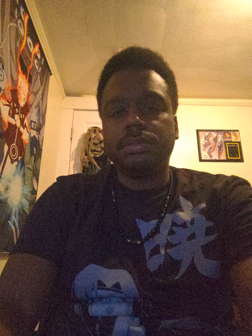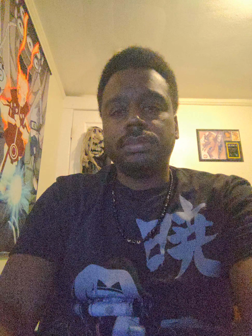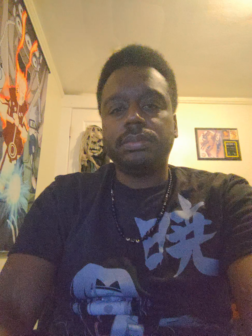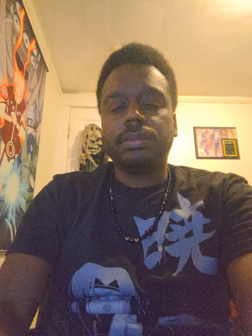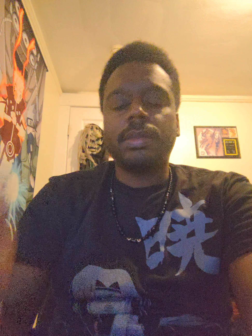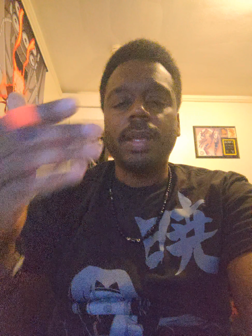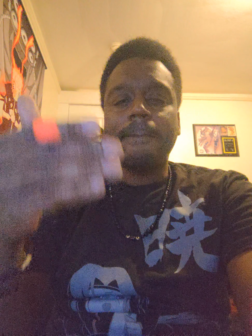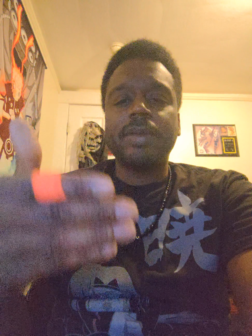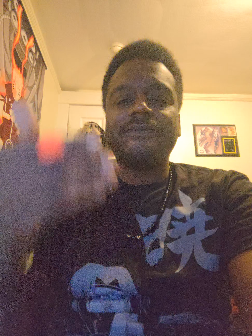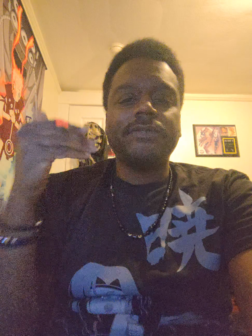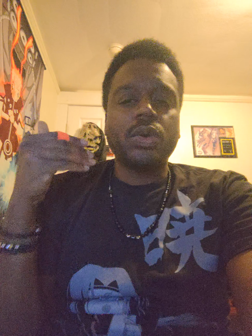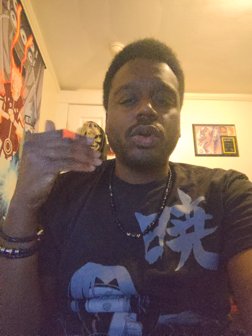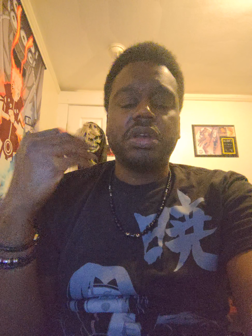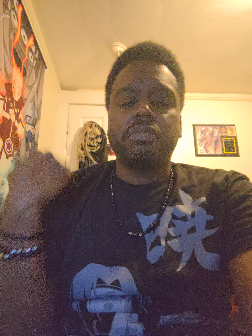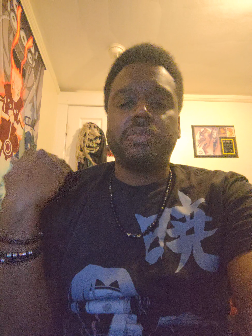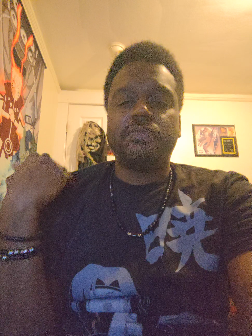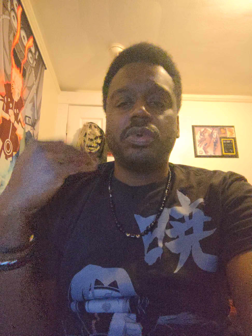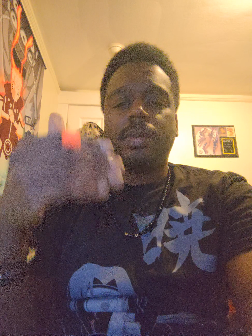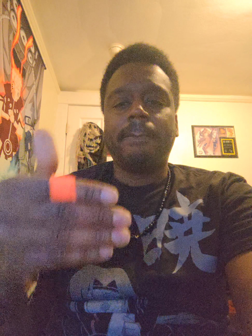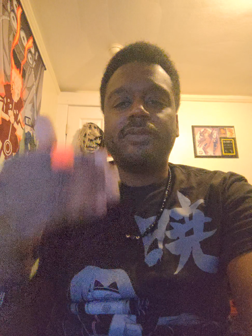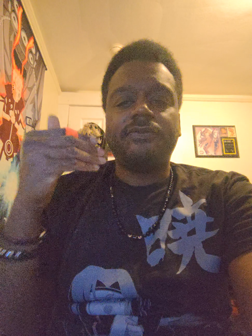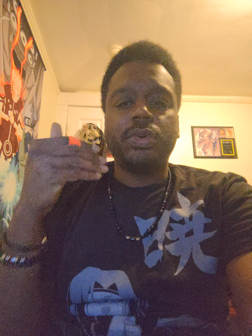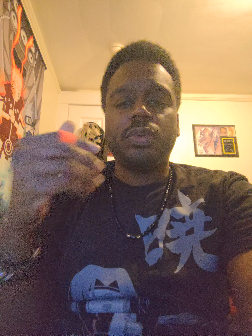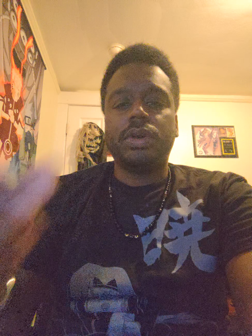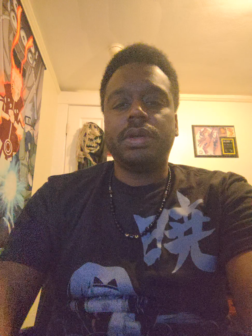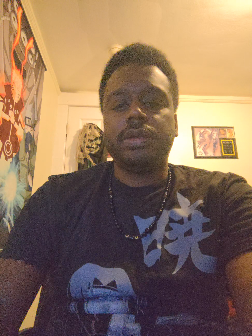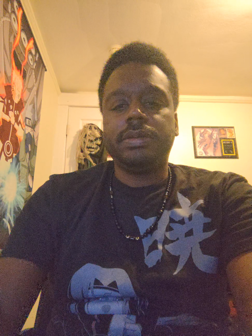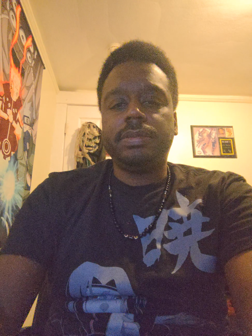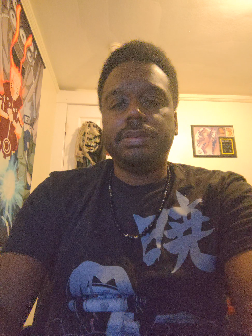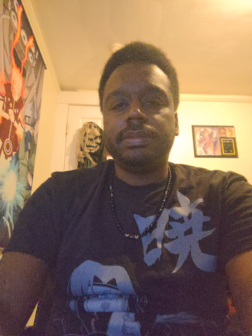before